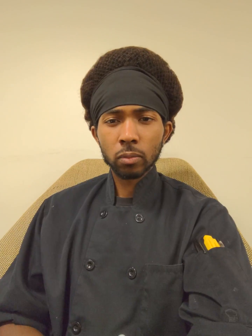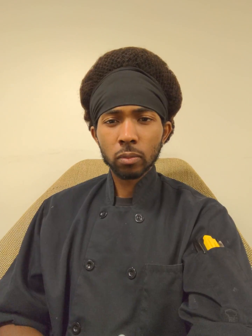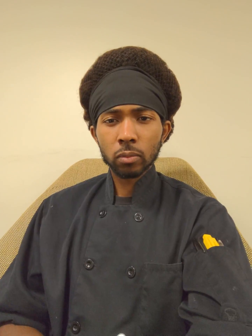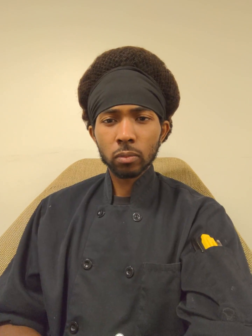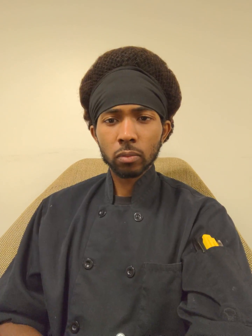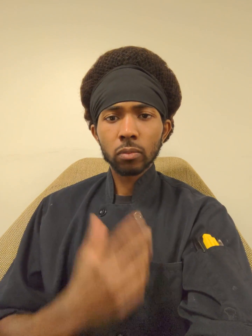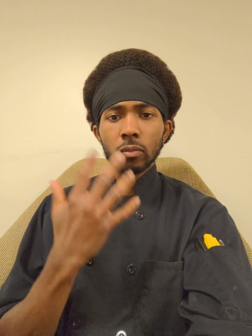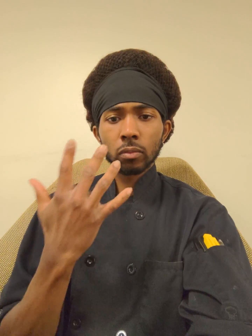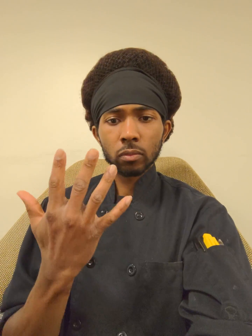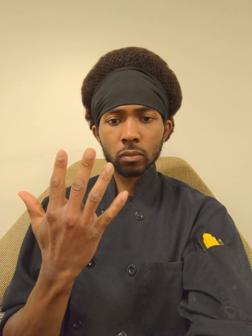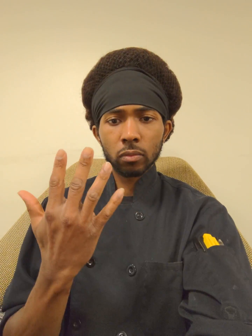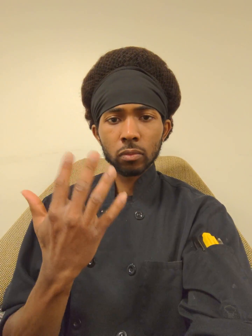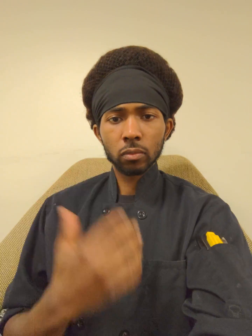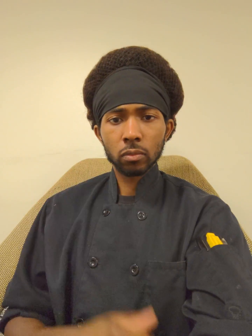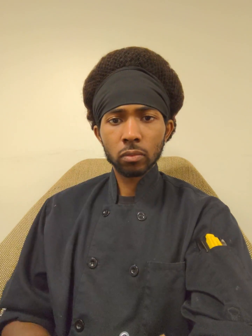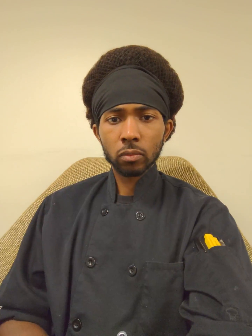hand